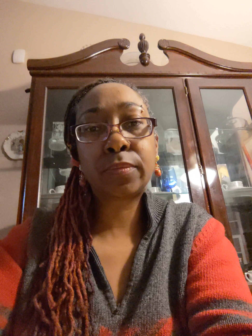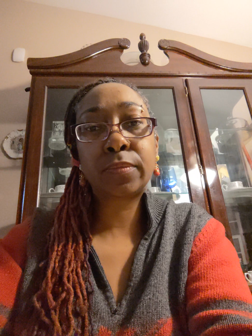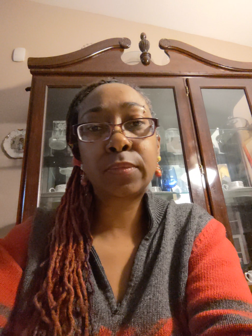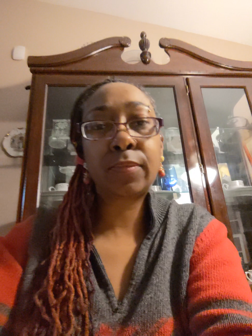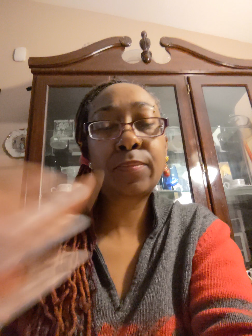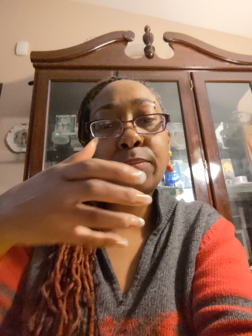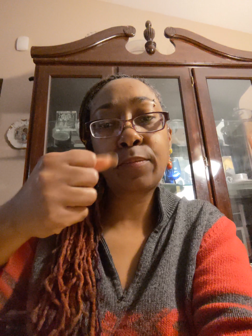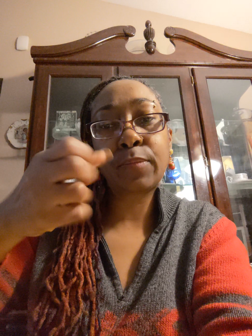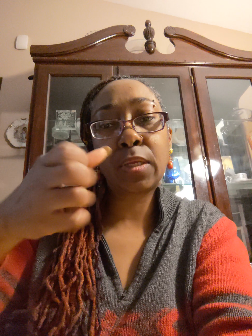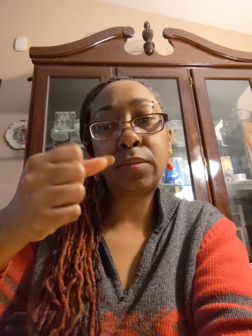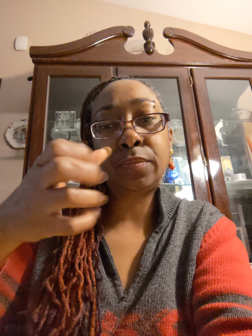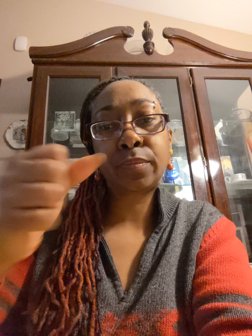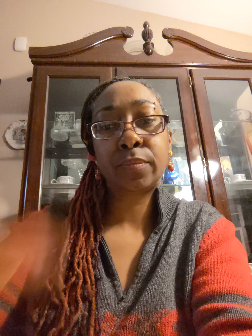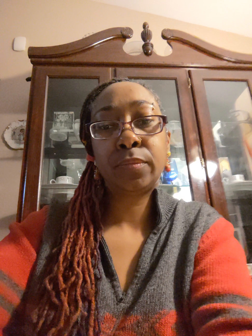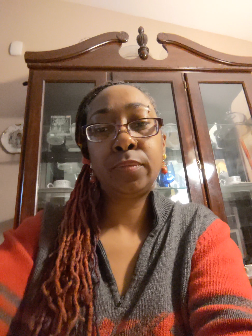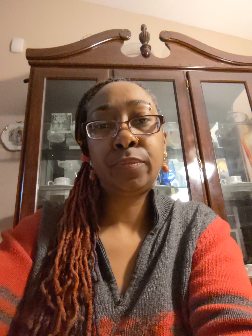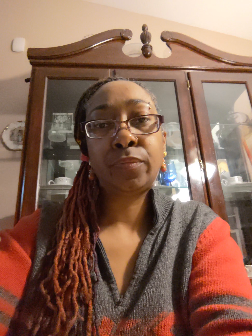milk